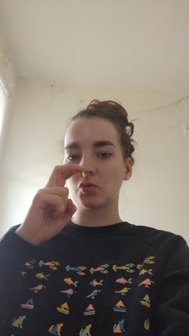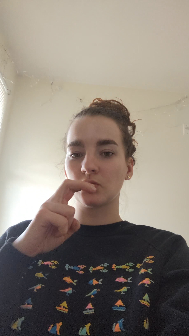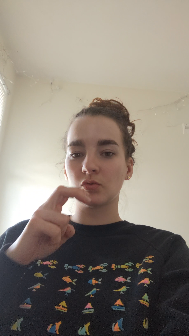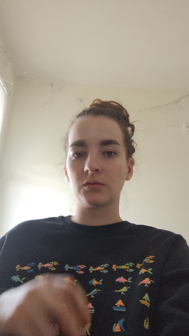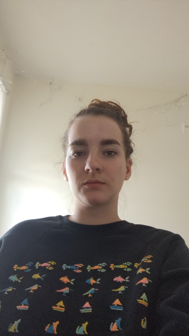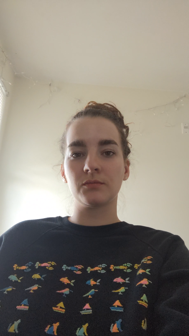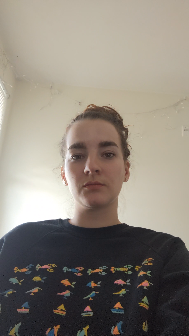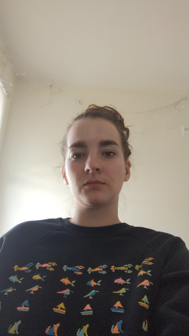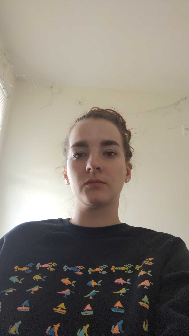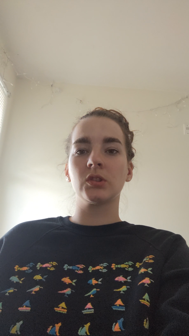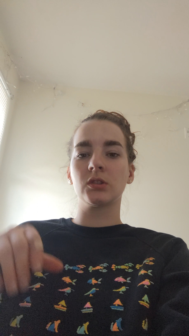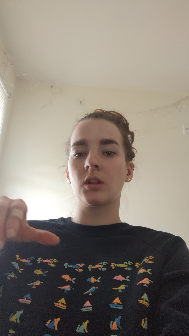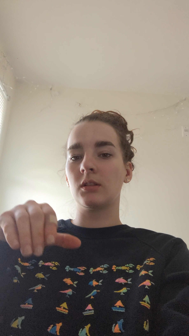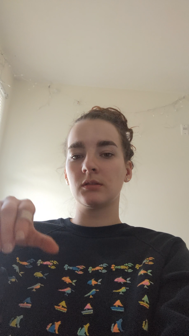does